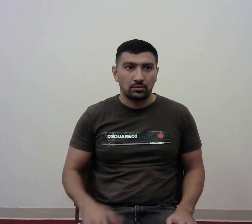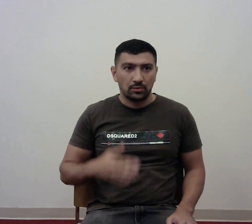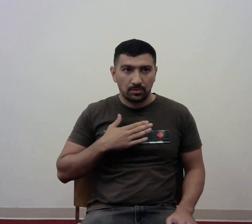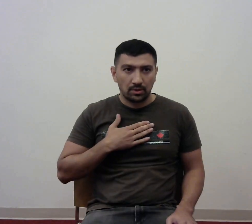mən